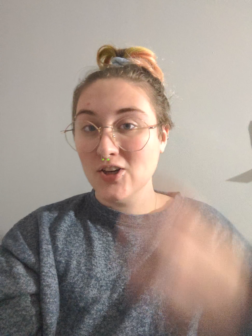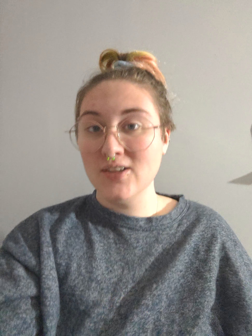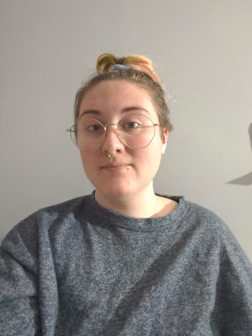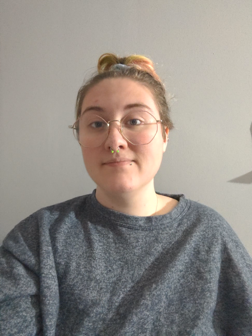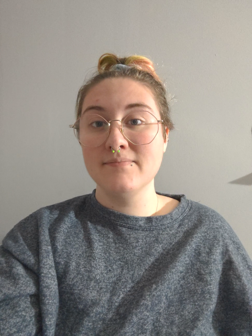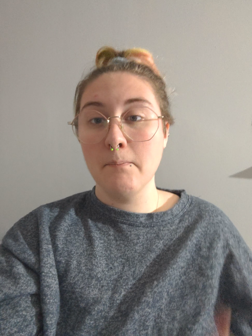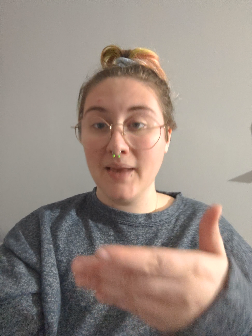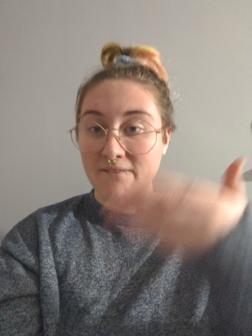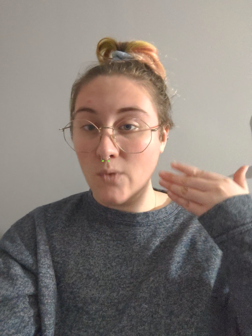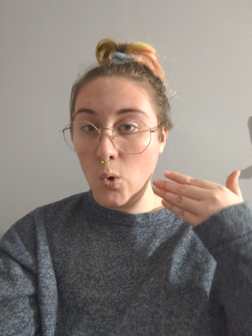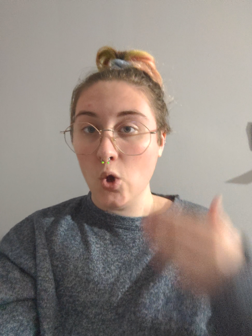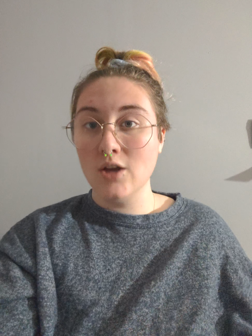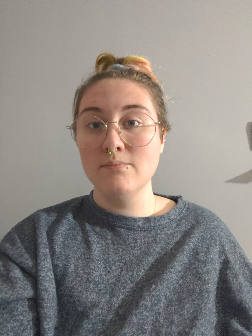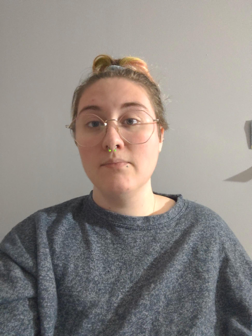before